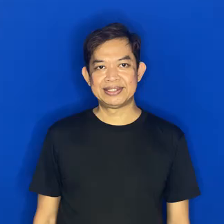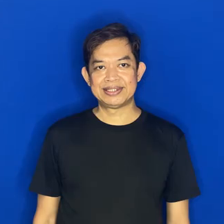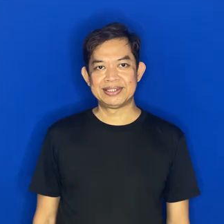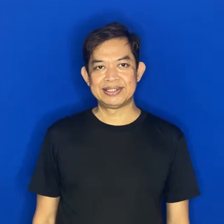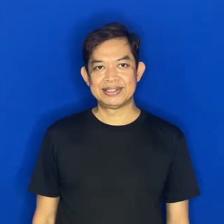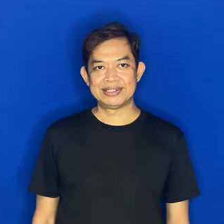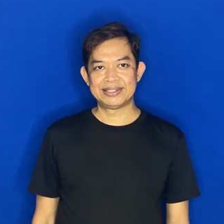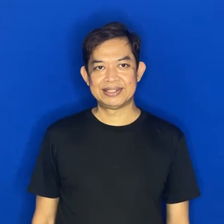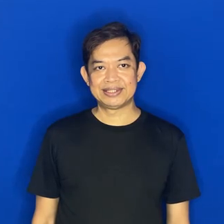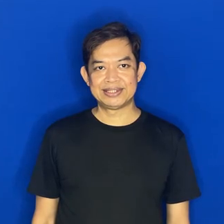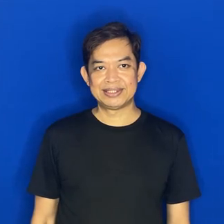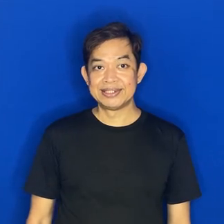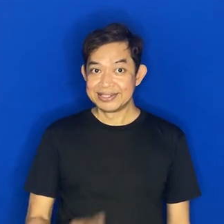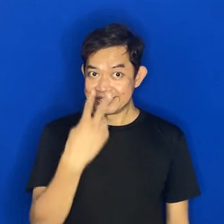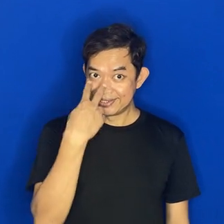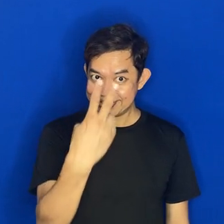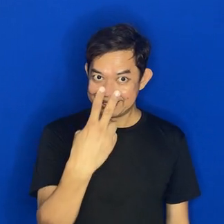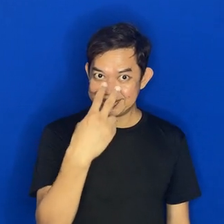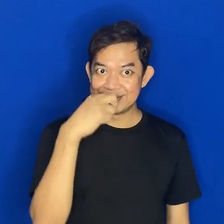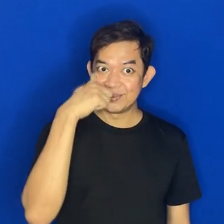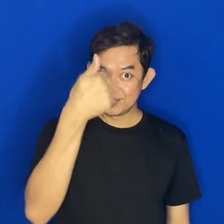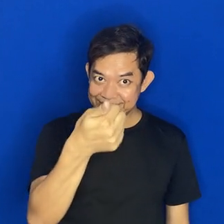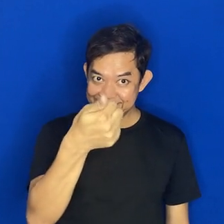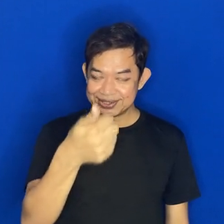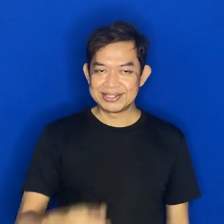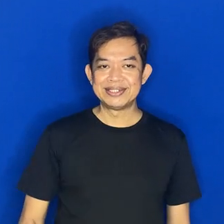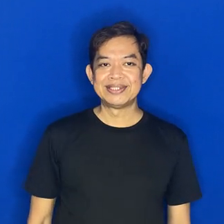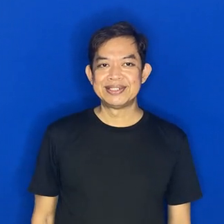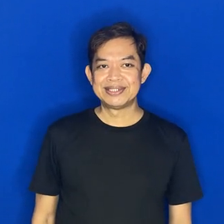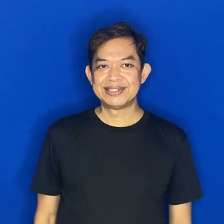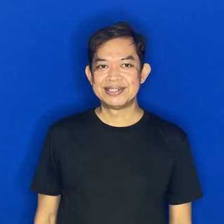see you tomorrow